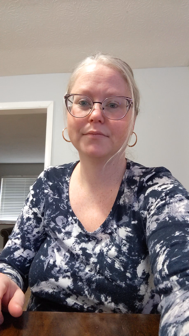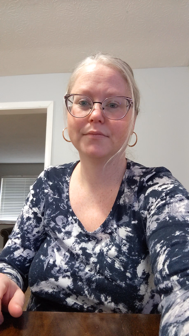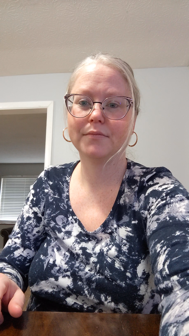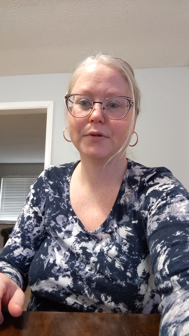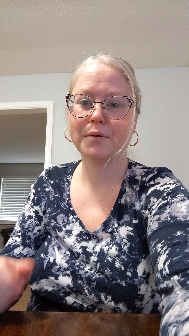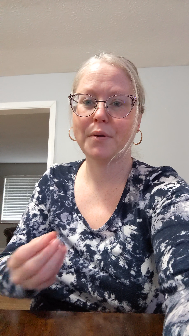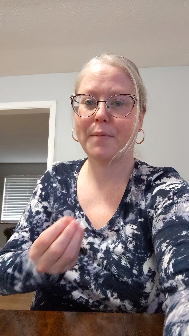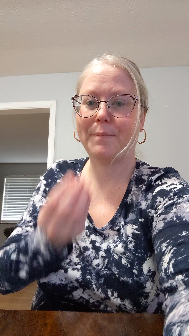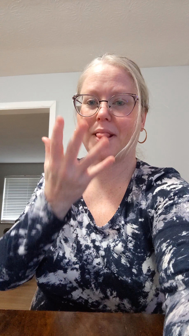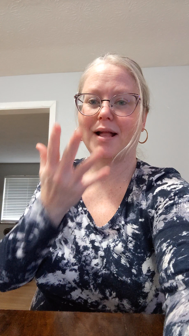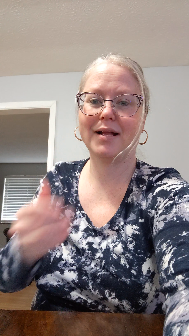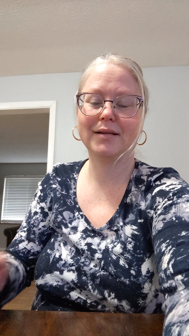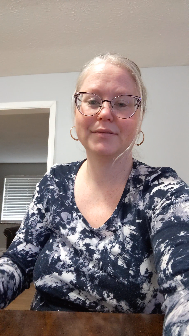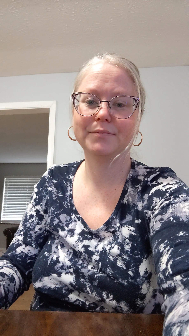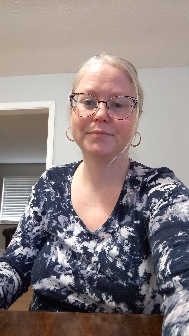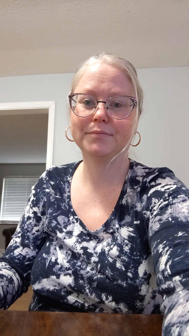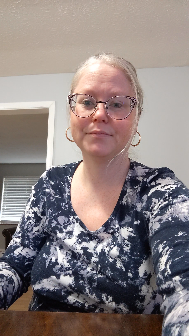plants